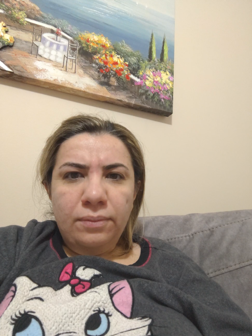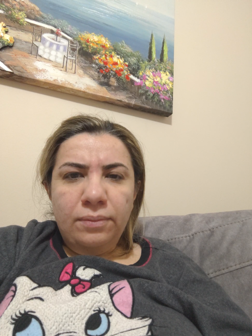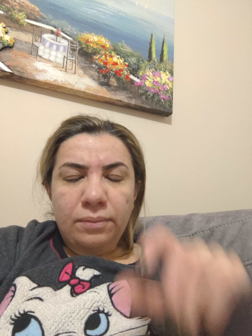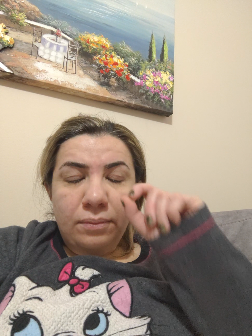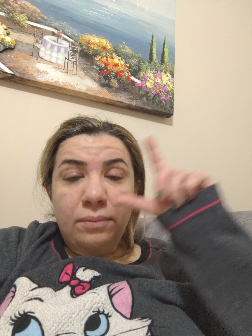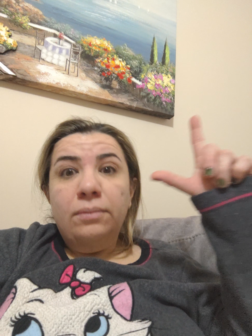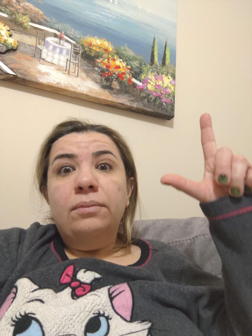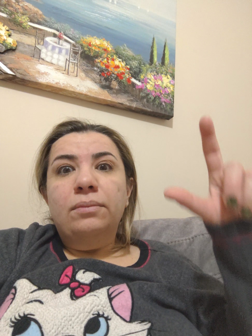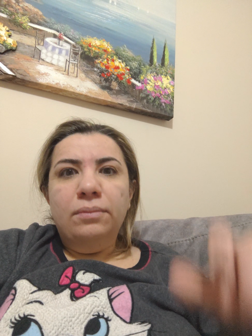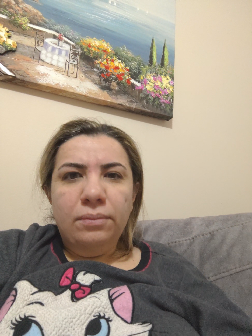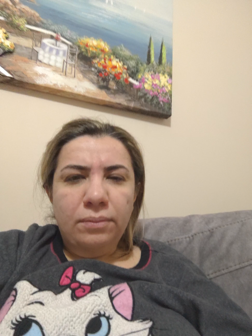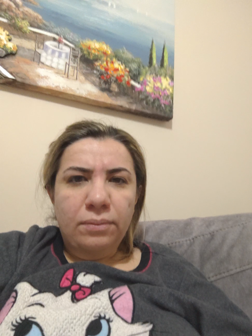awake